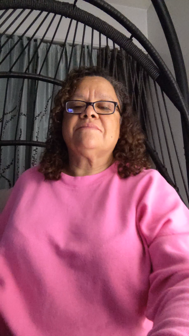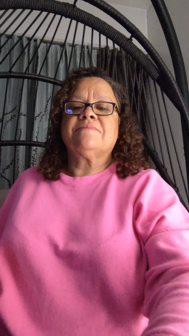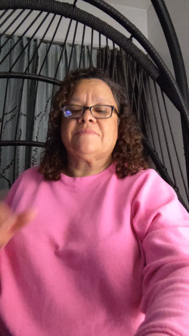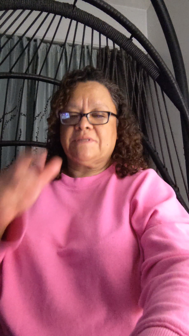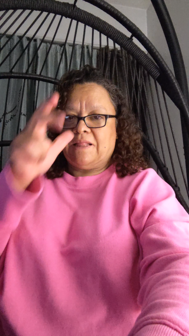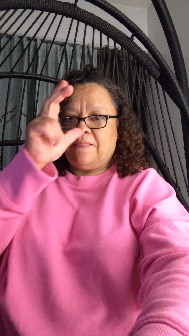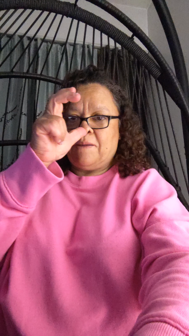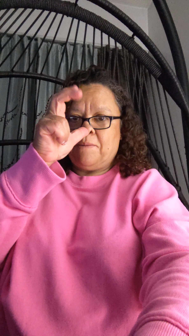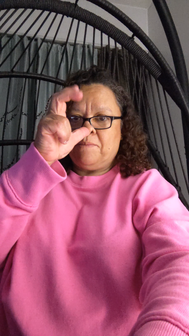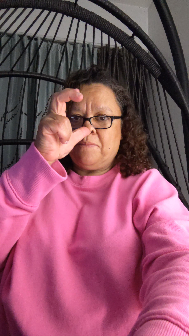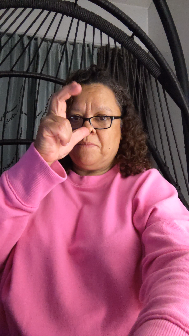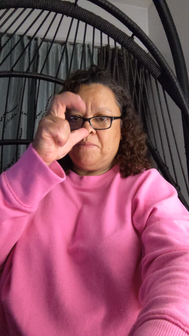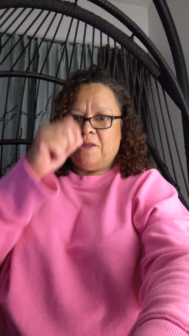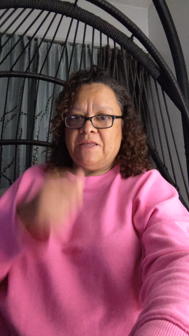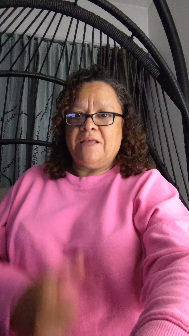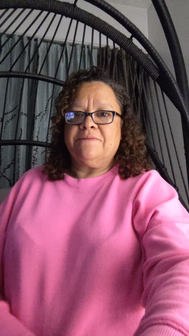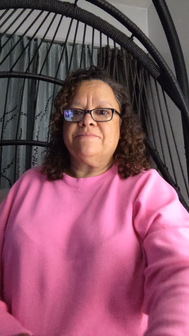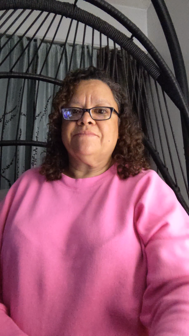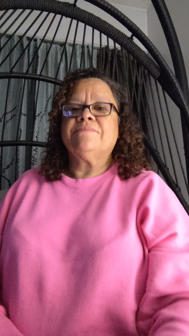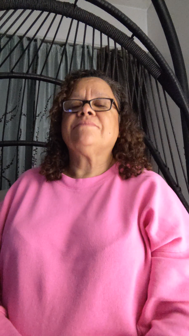ant